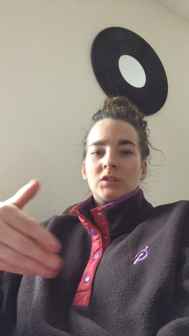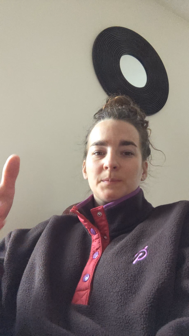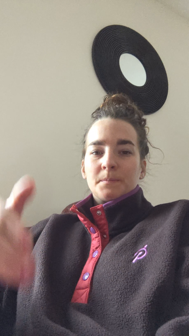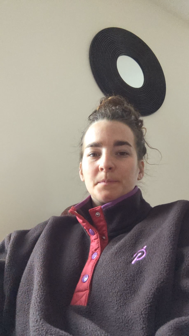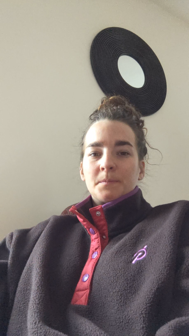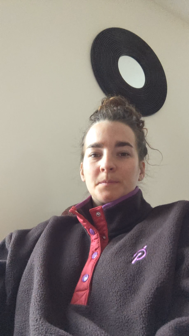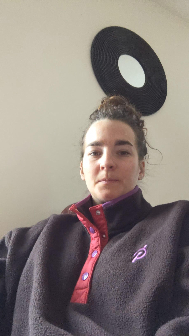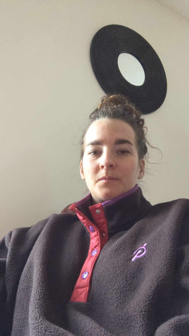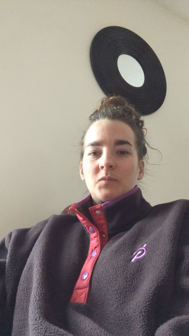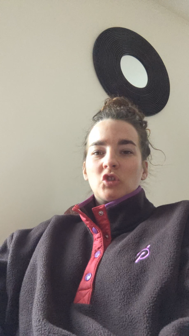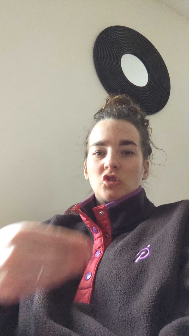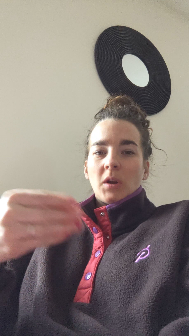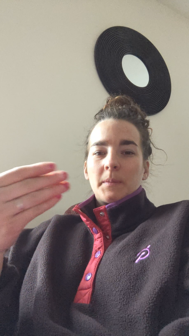shopping